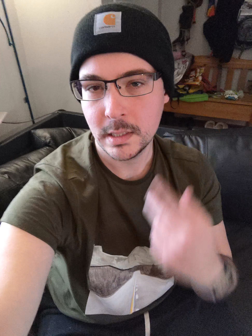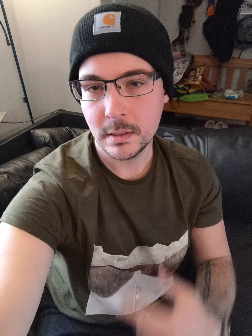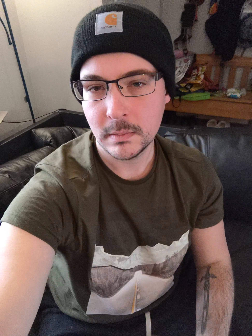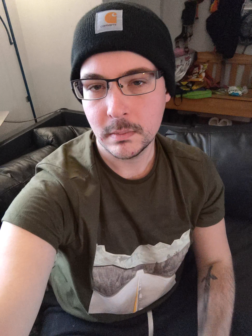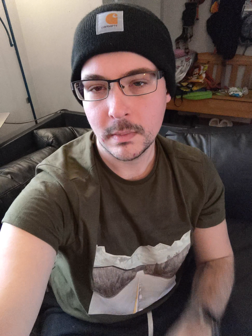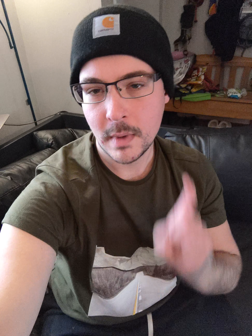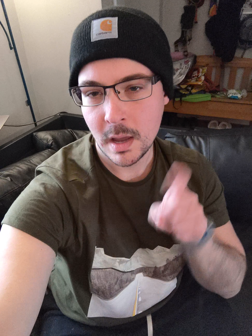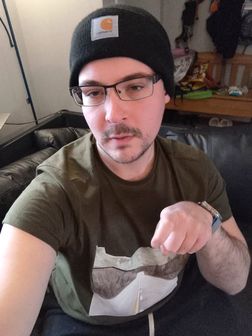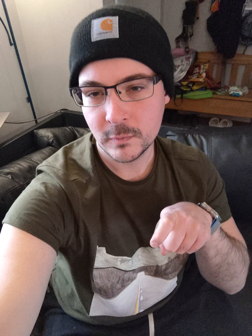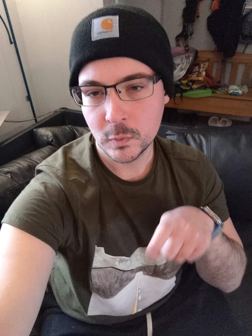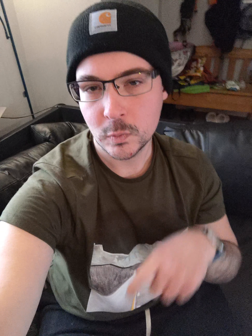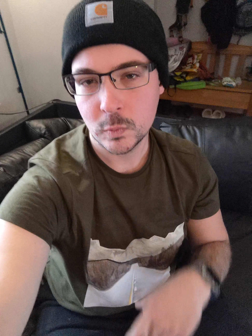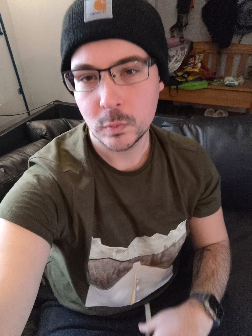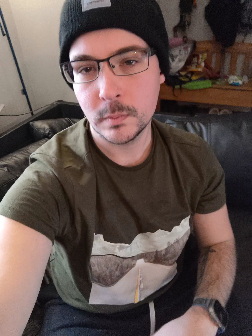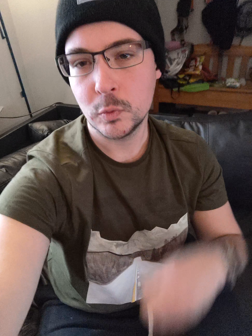have to